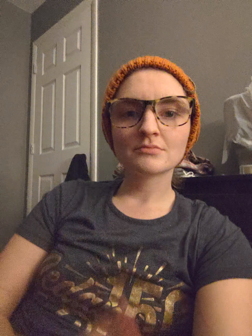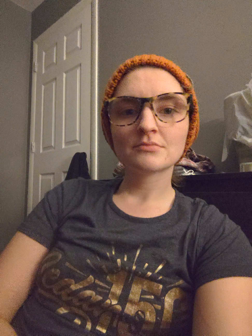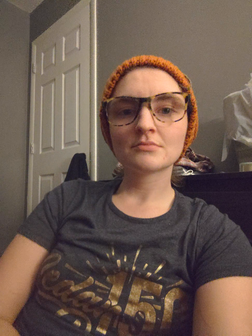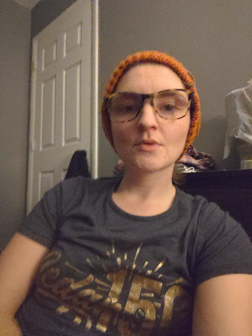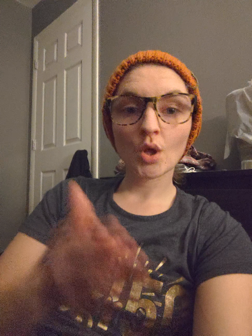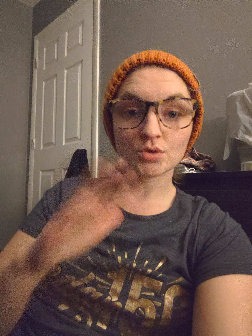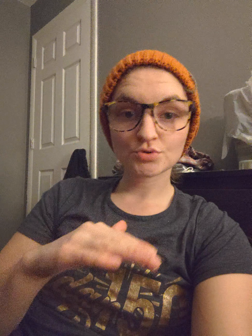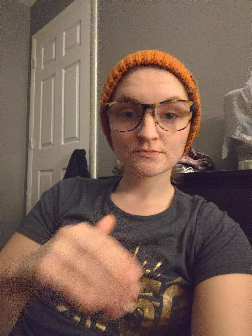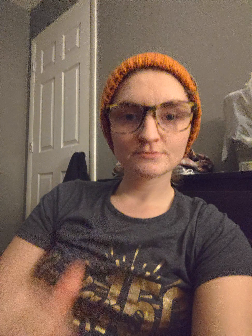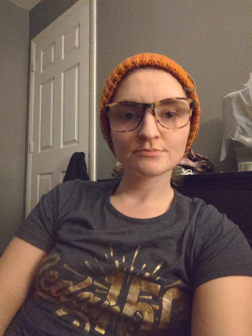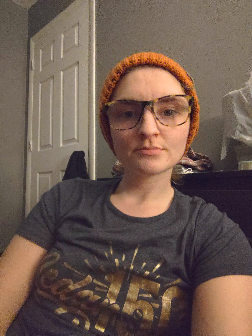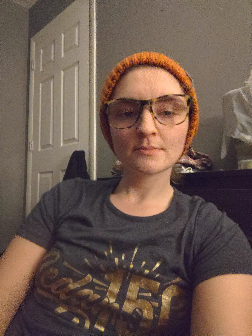on